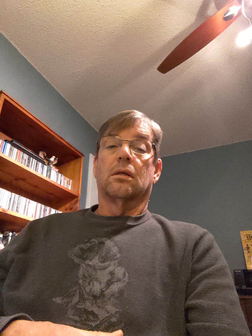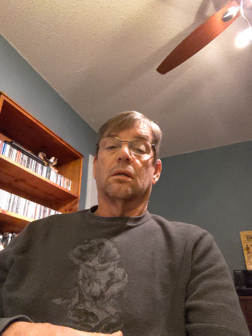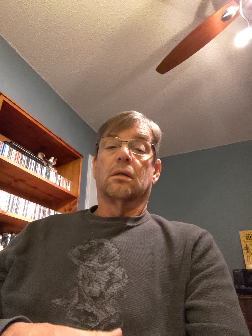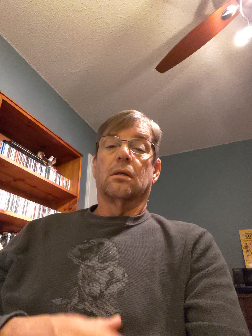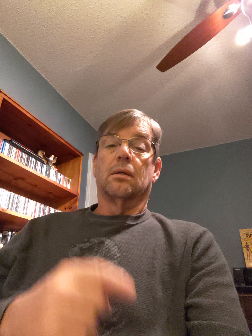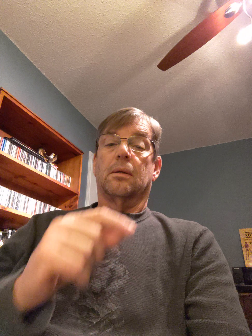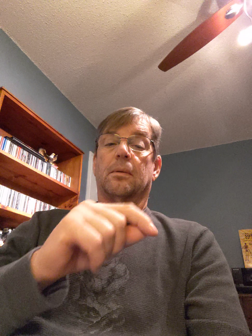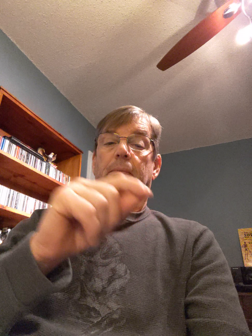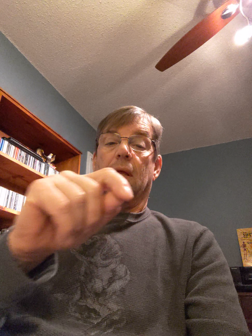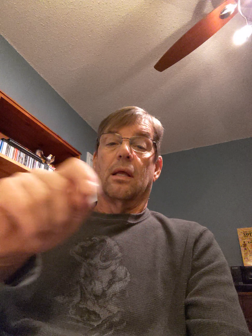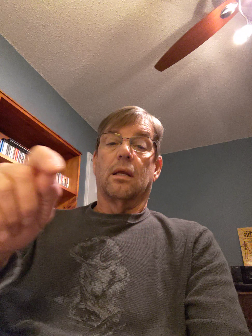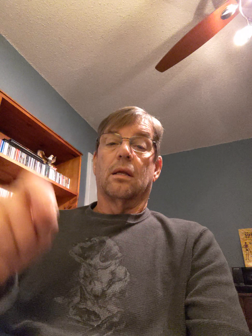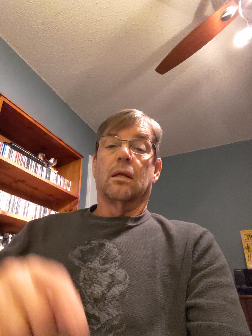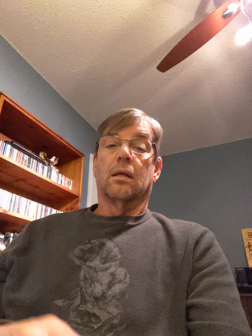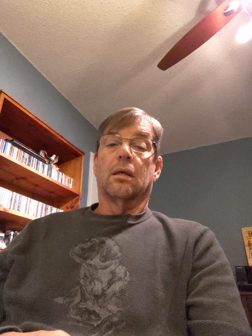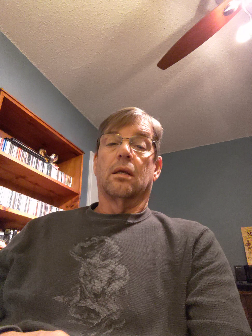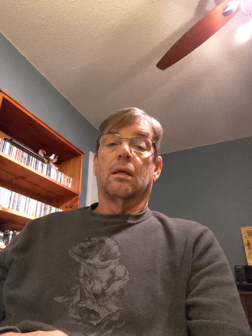pen